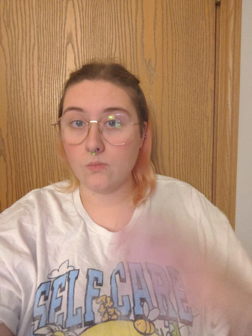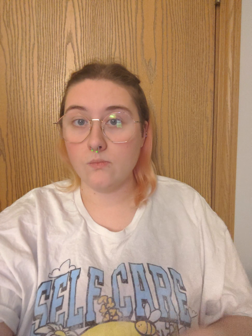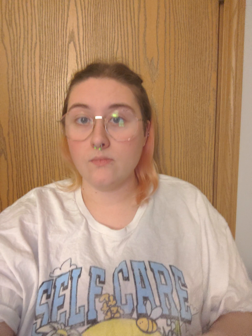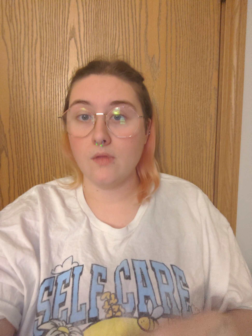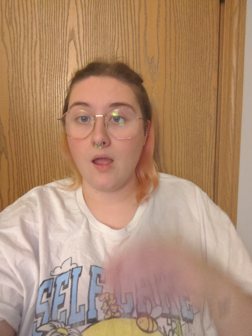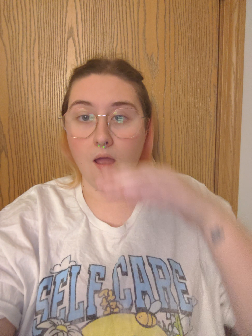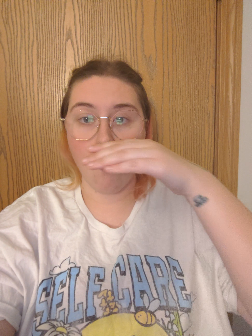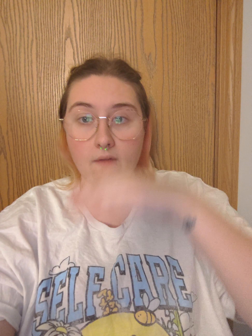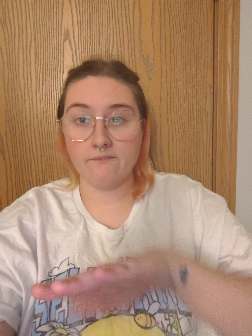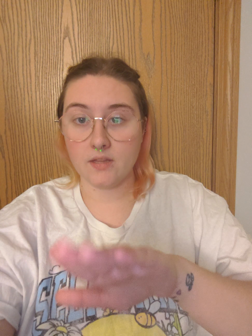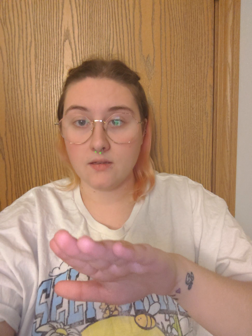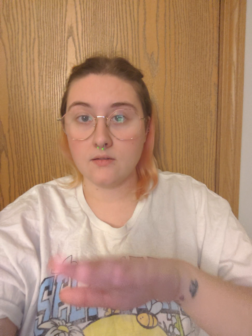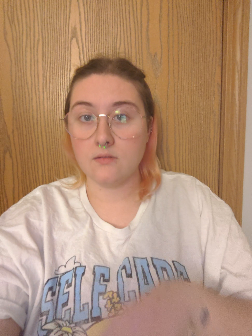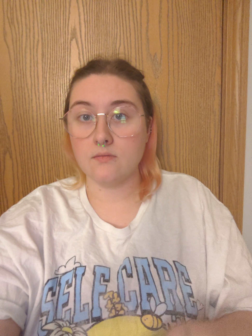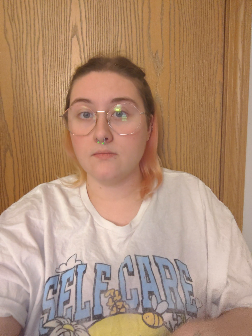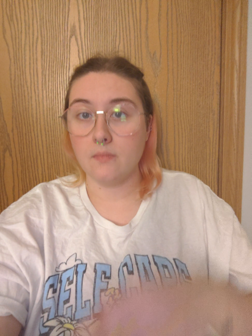elephant